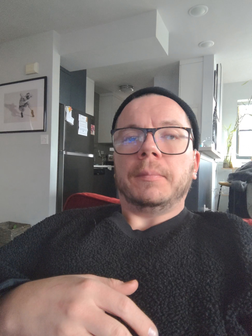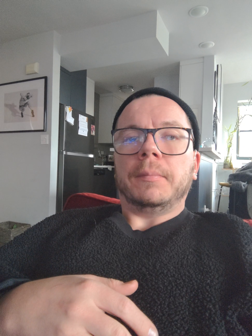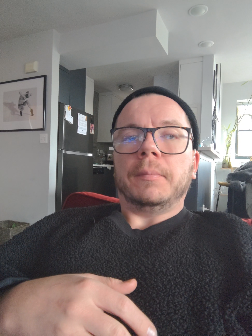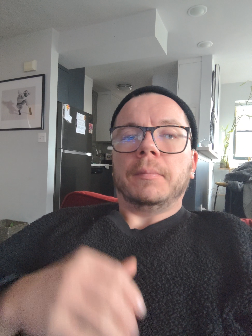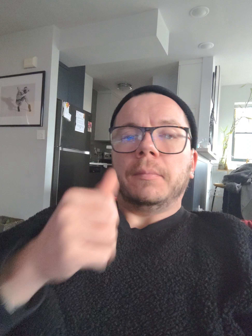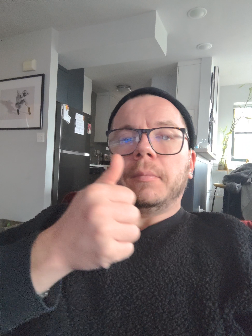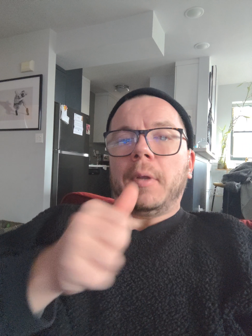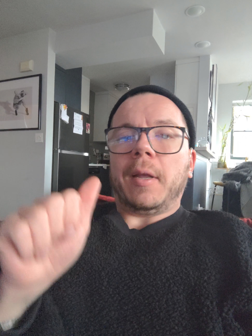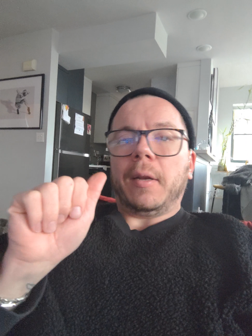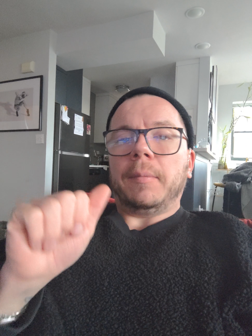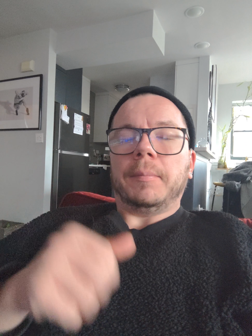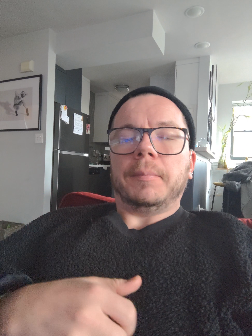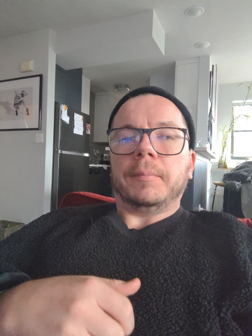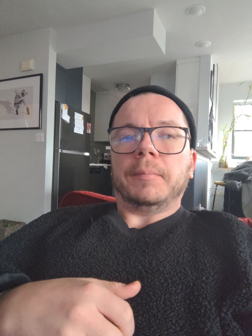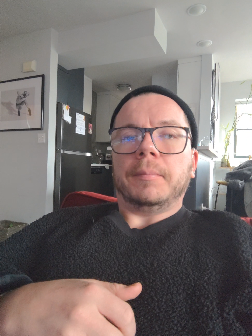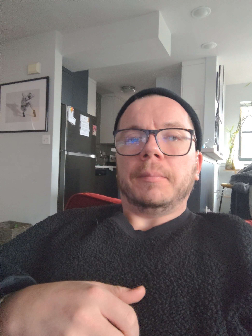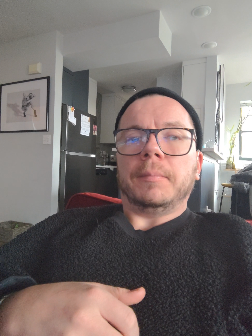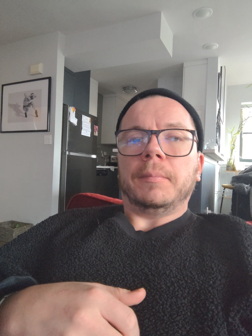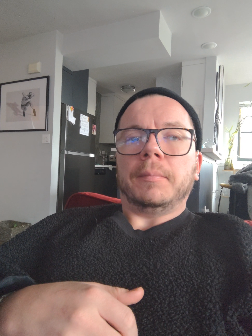any